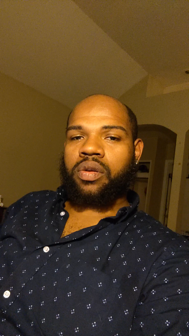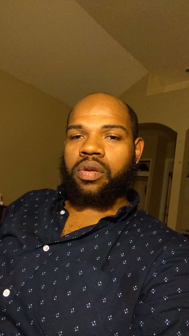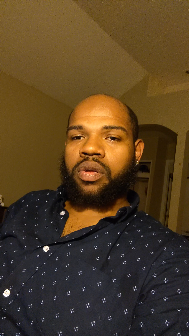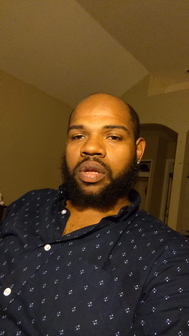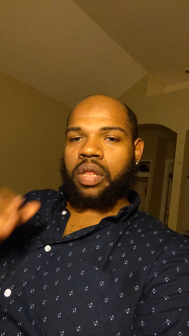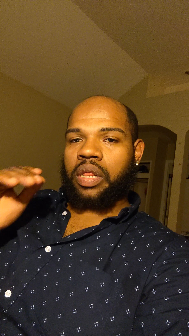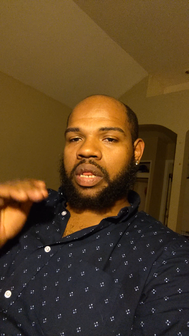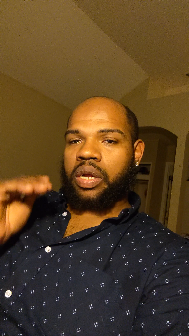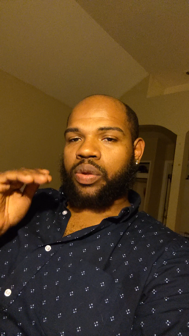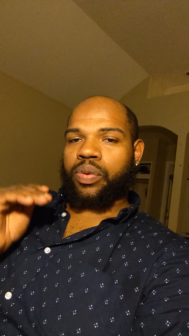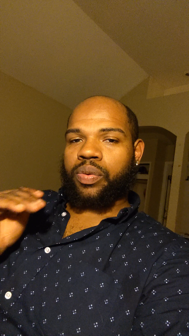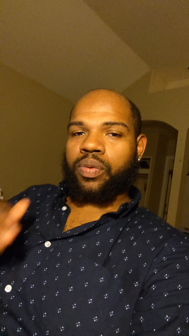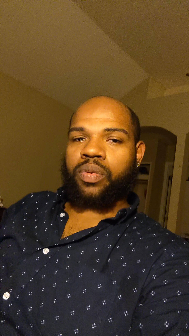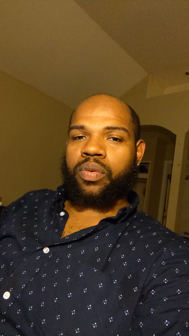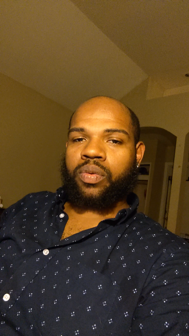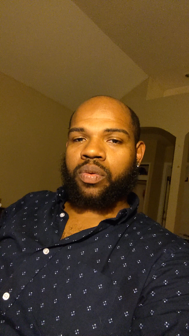little